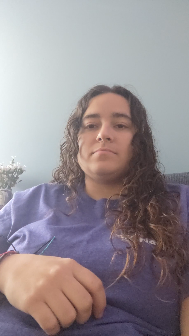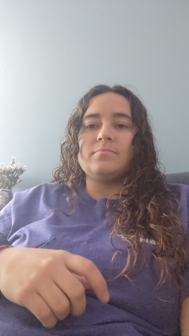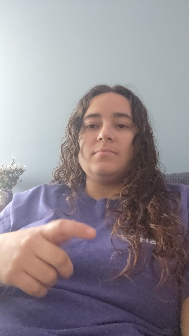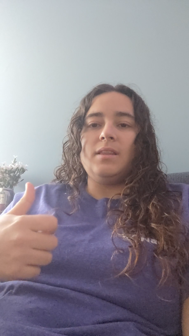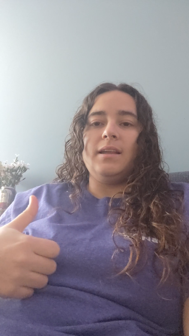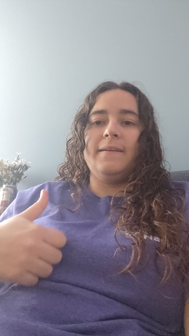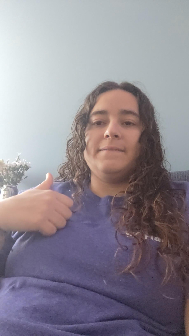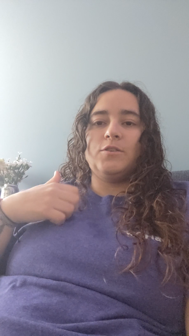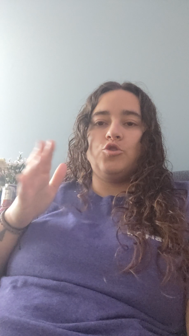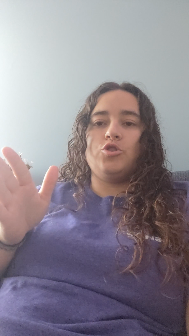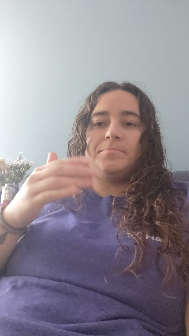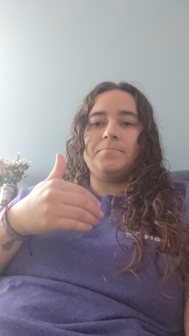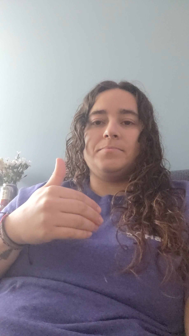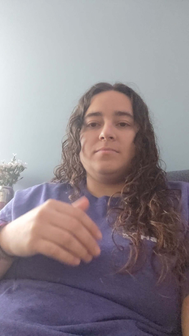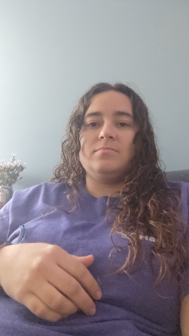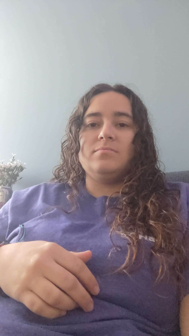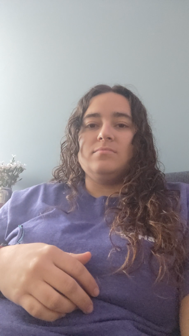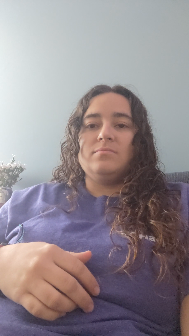living room